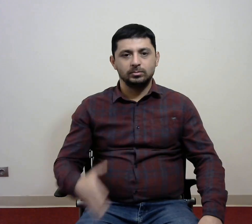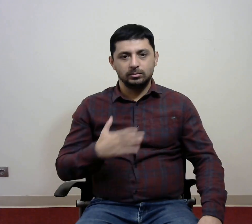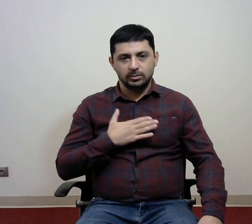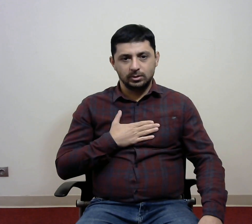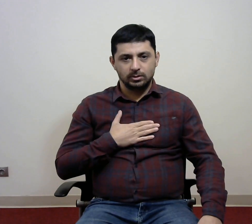mənim